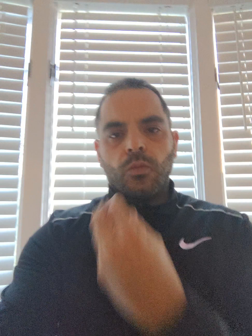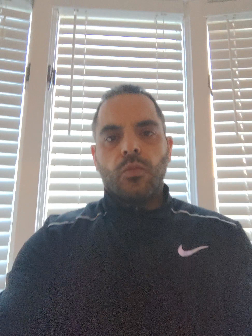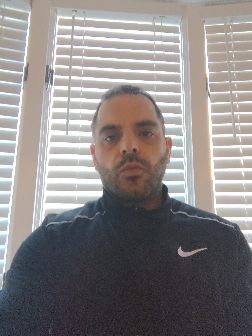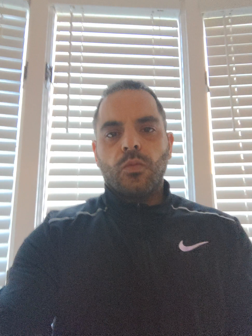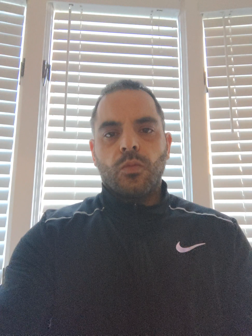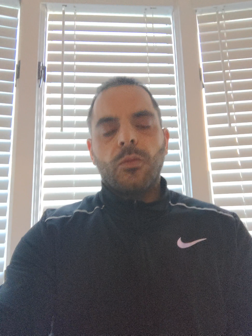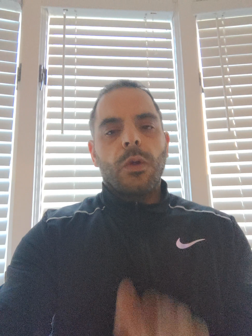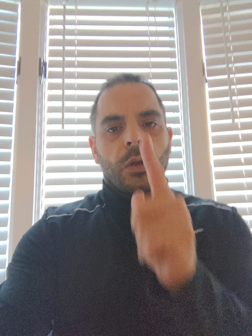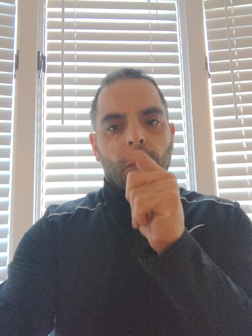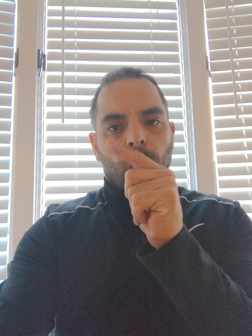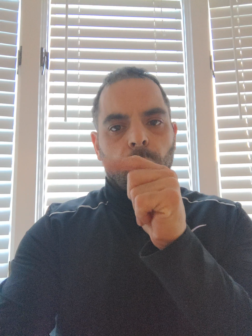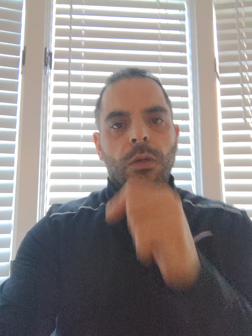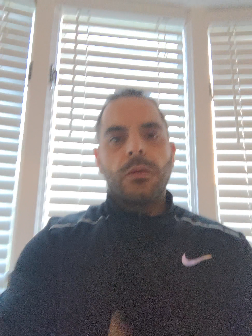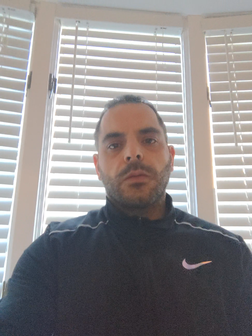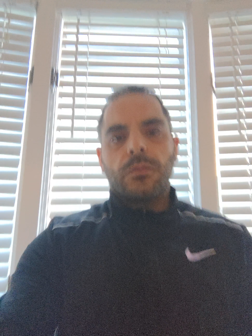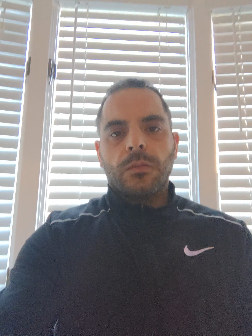who